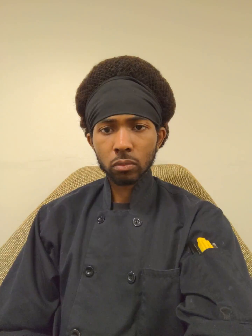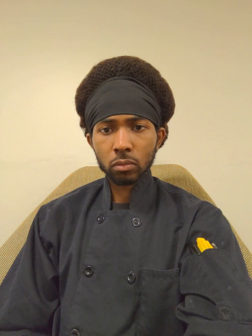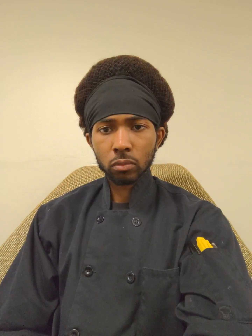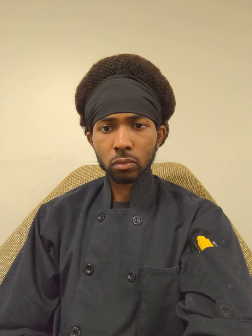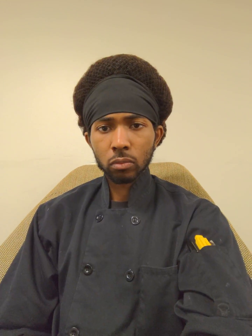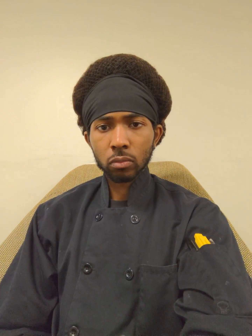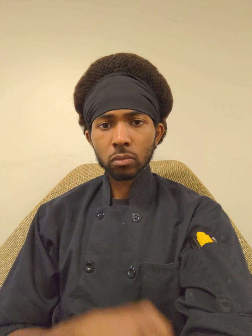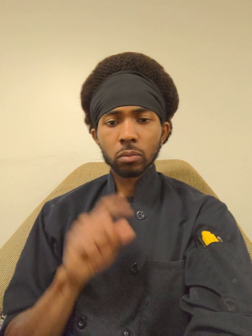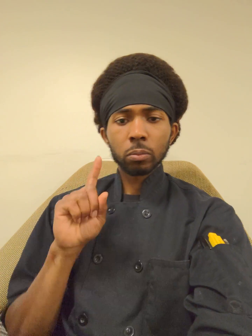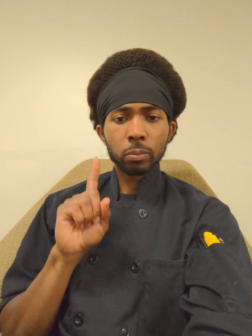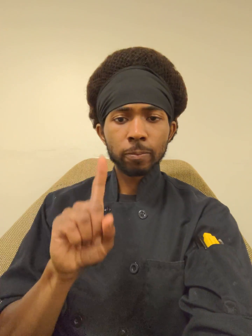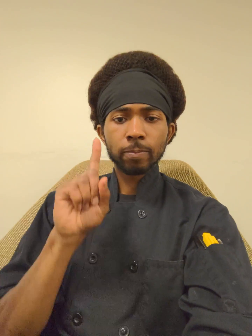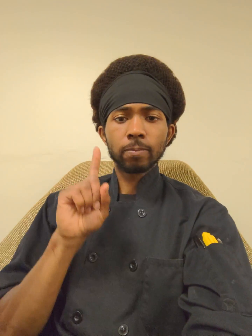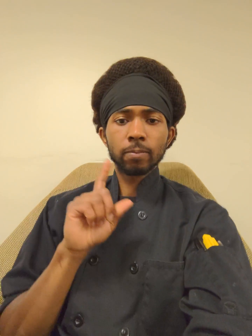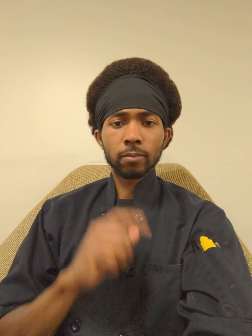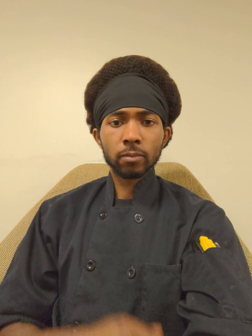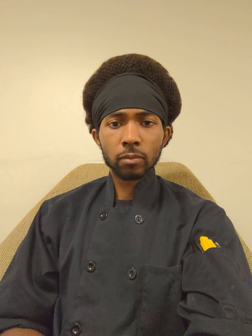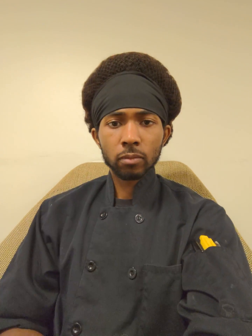bump